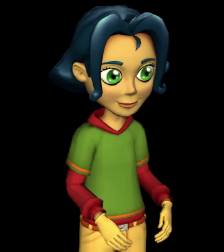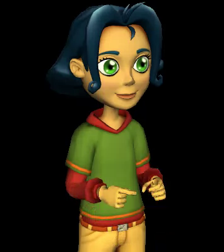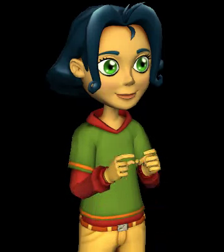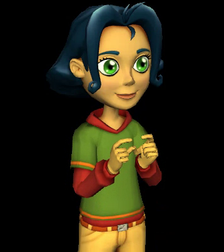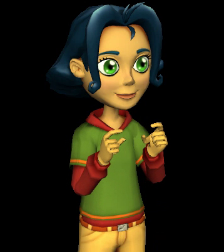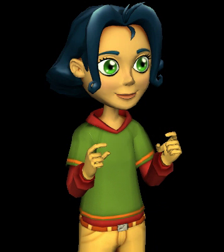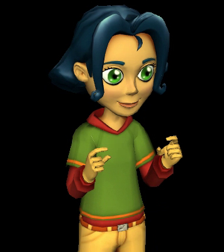شركة